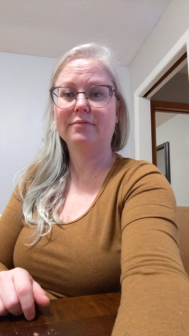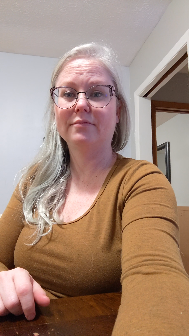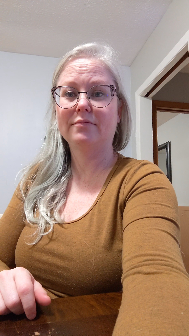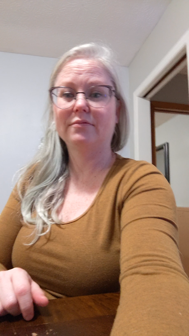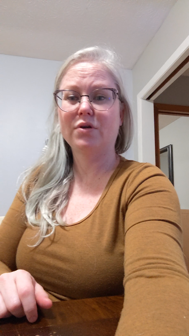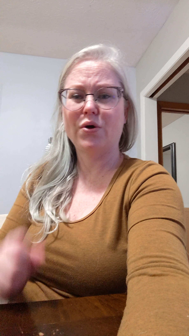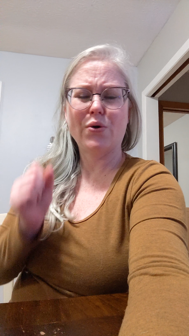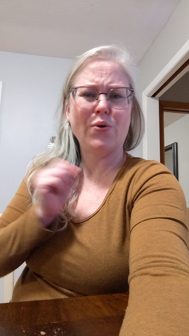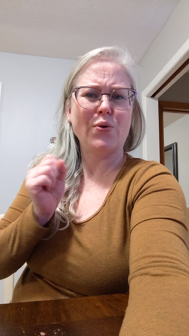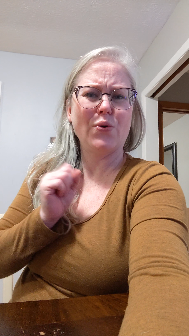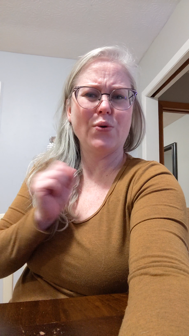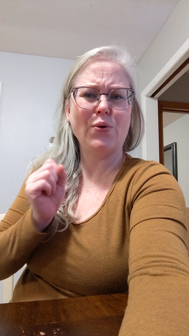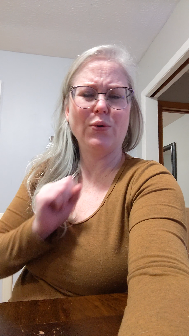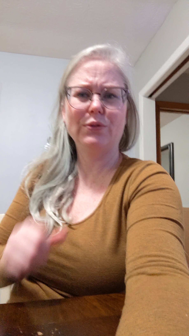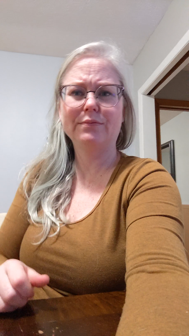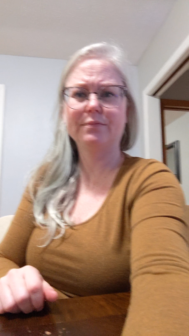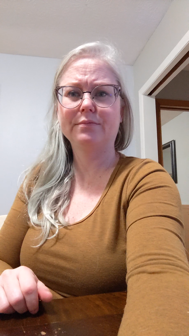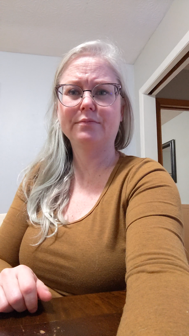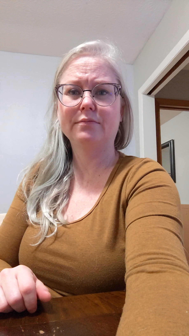cold